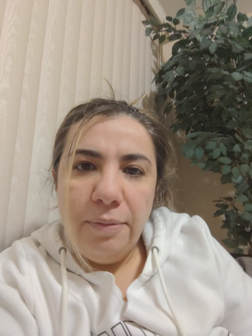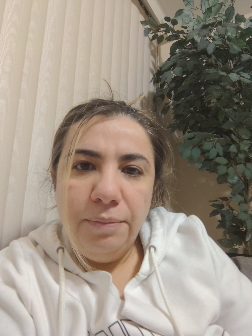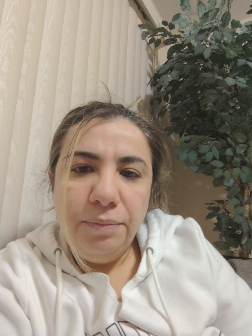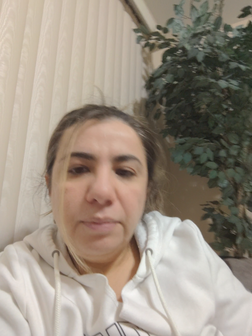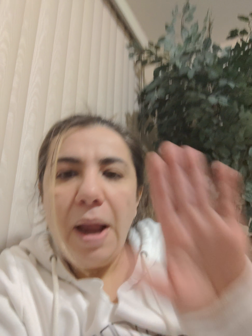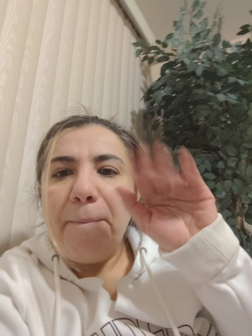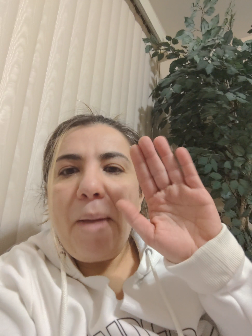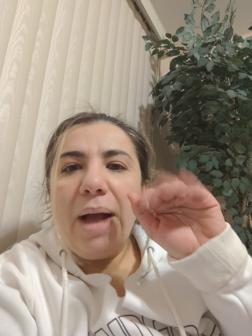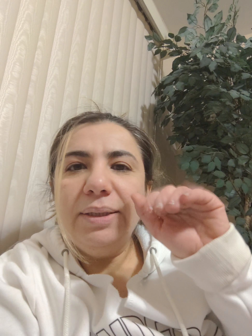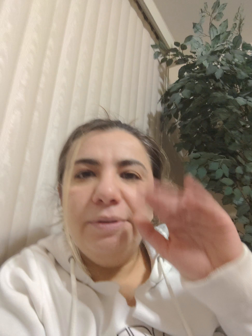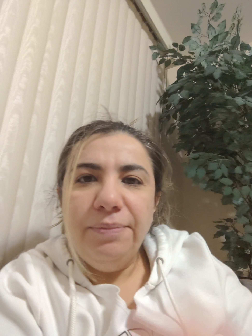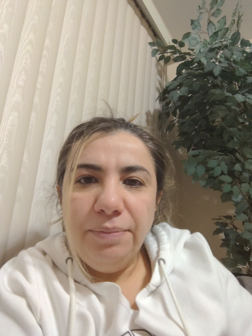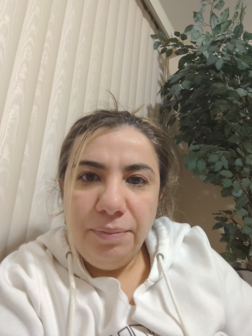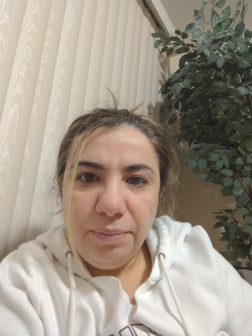bye